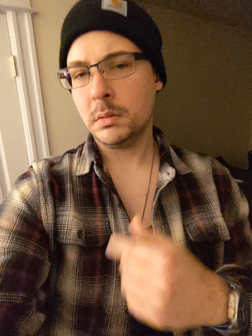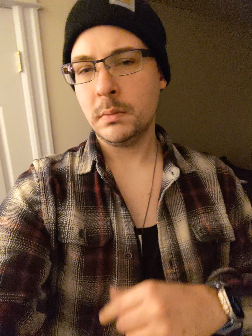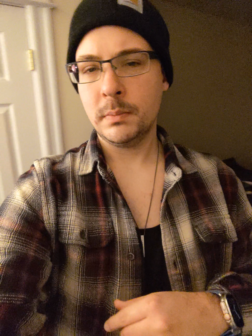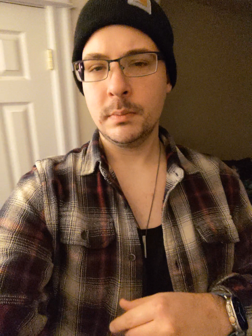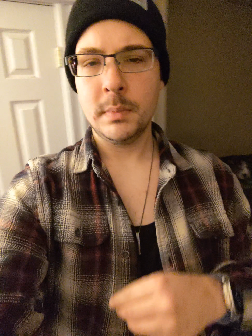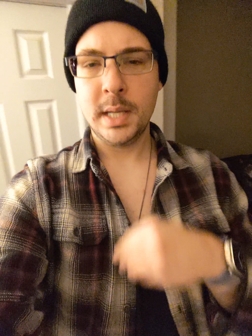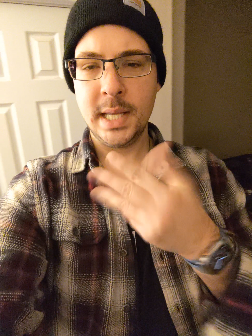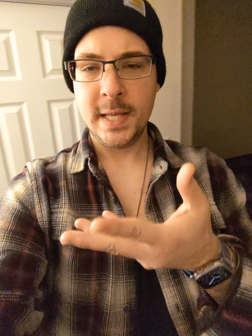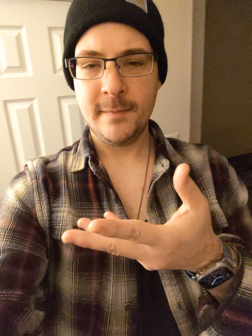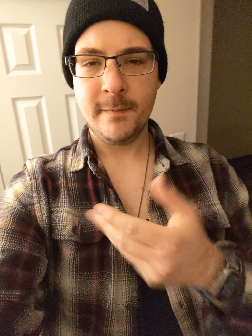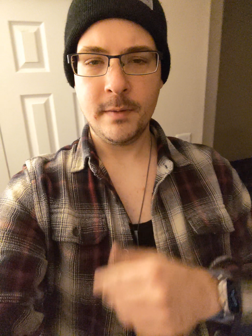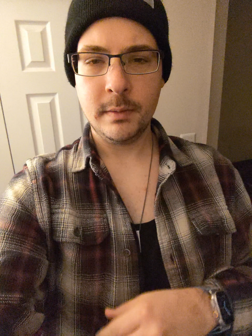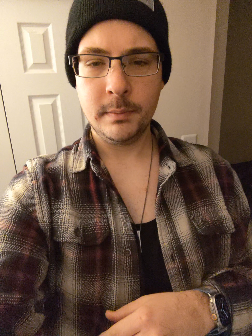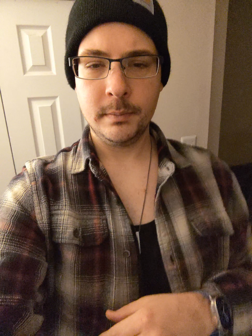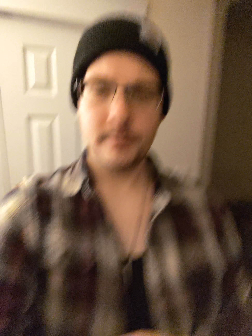give